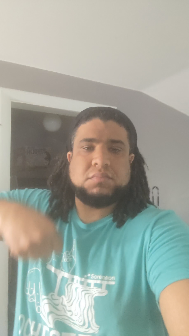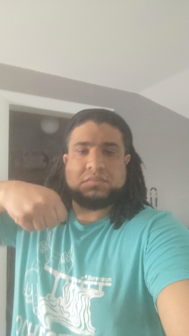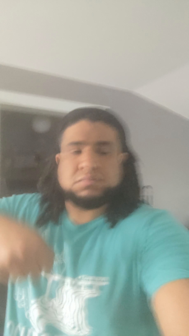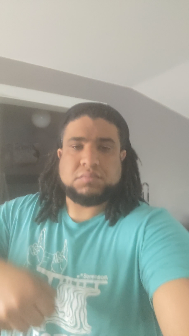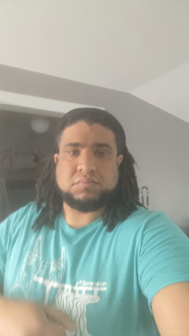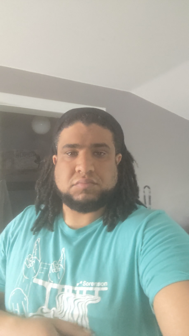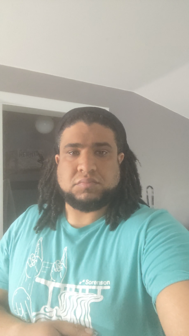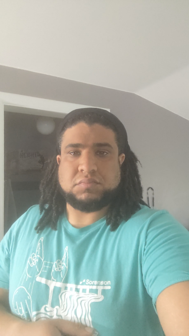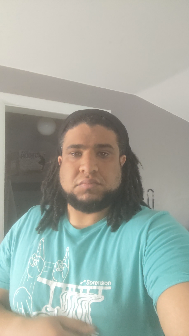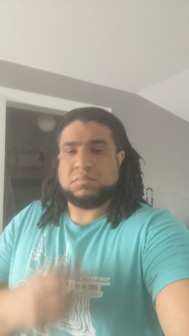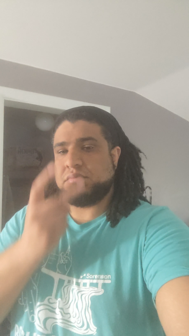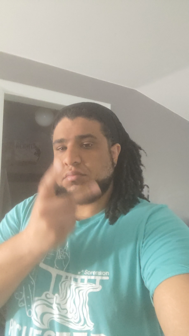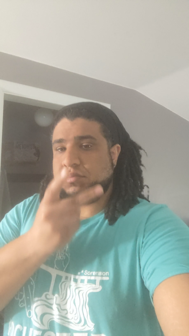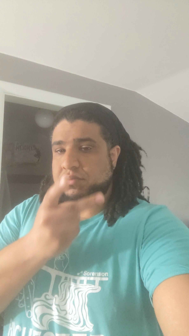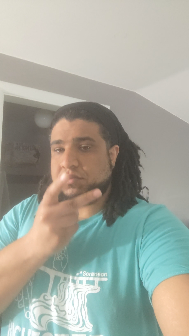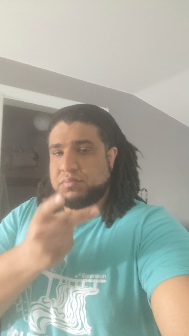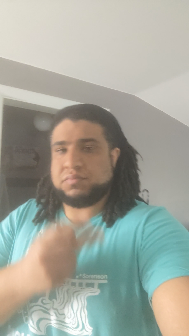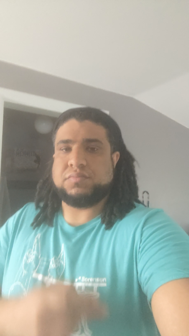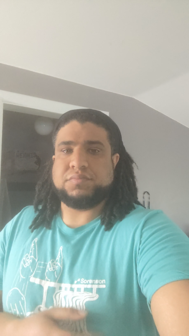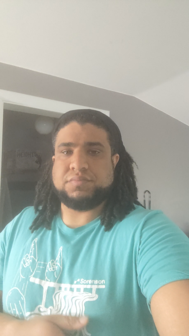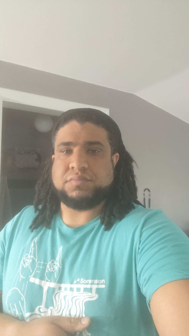careful